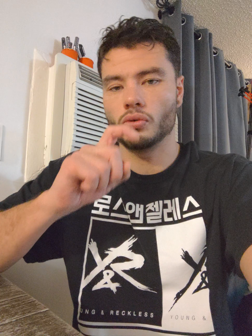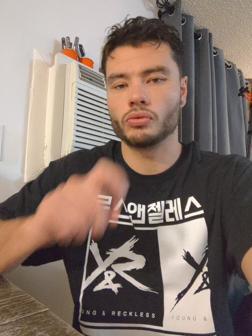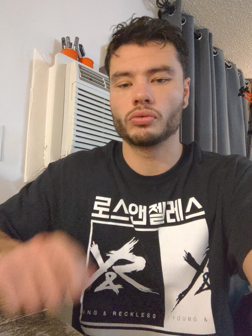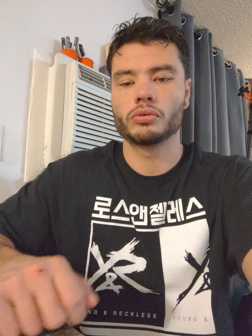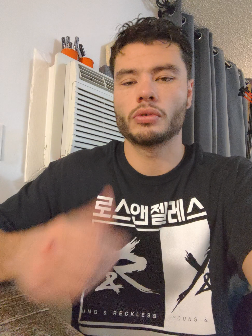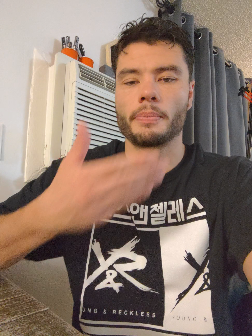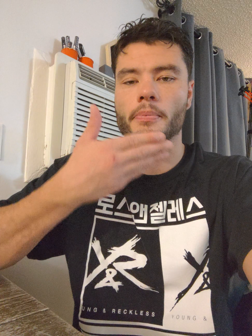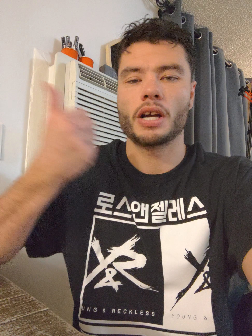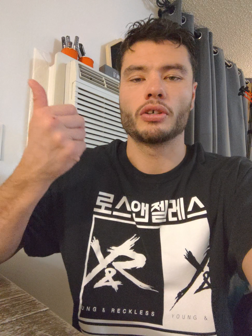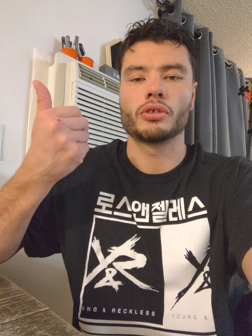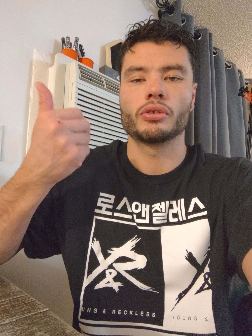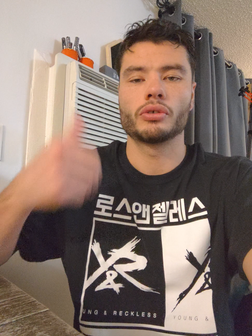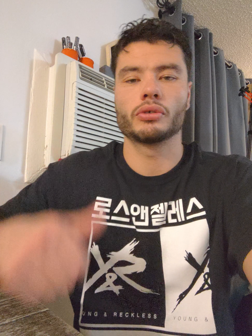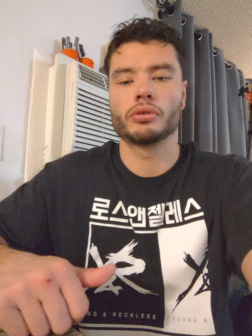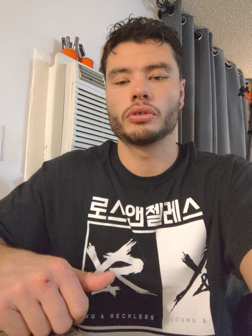better